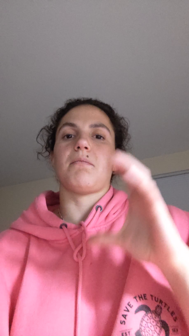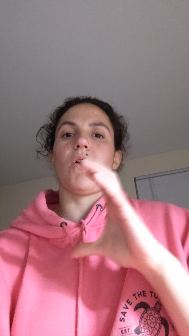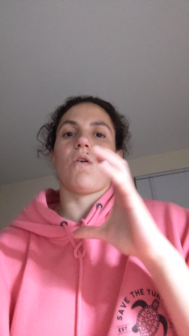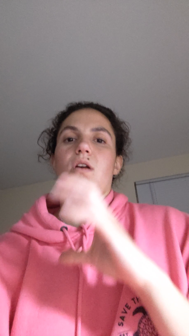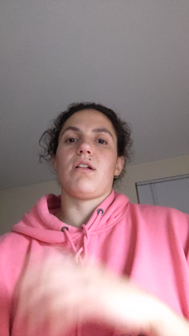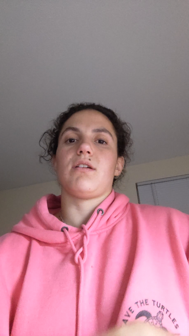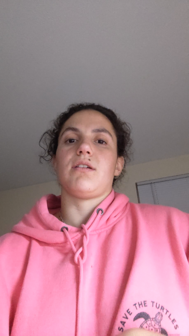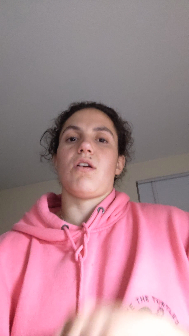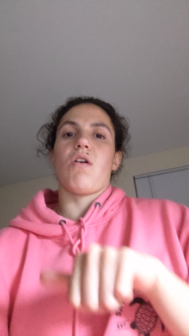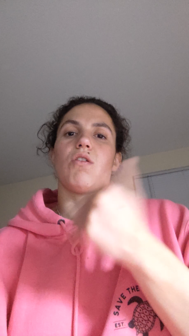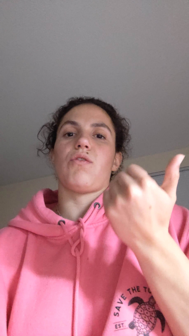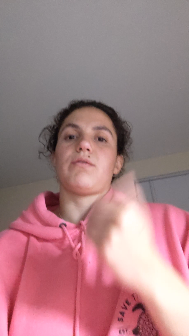other